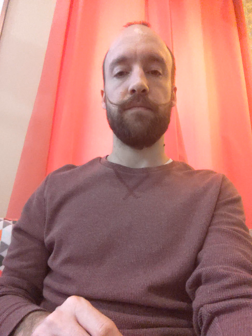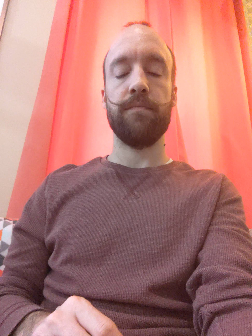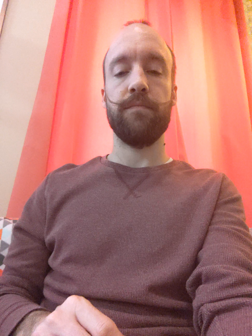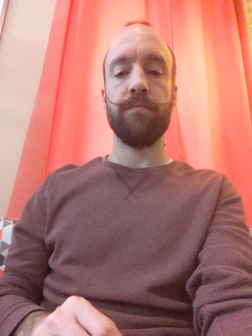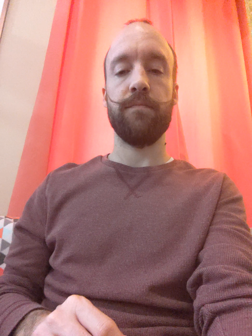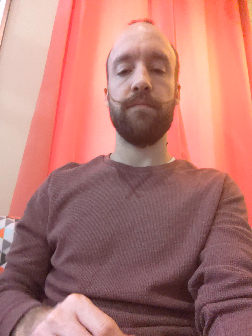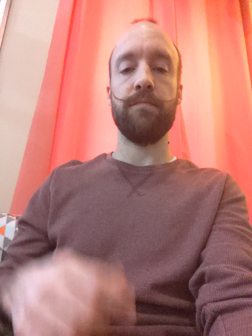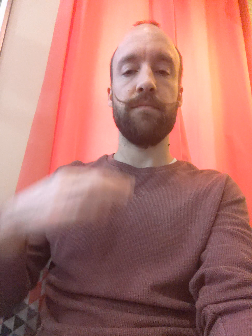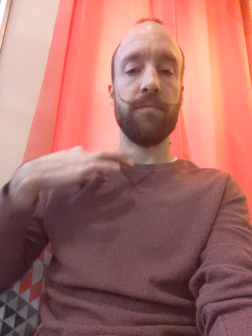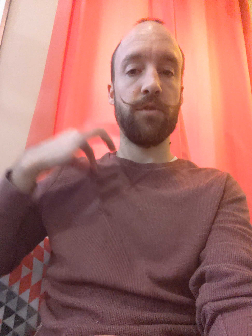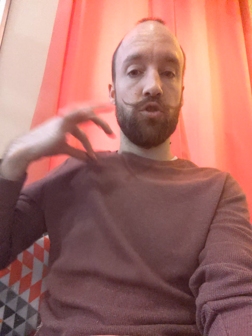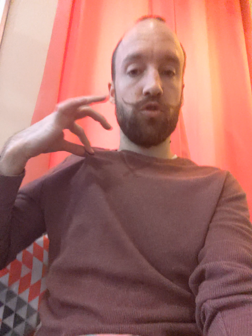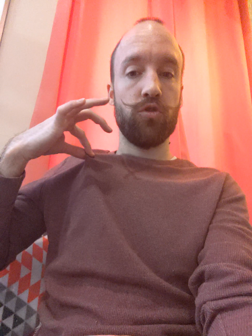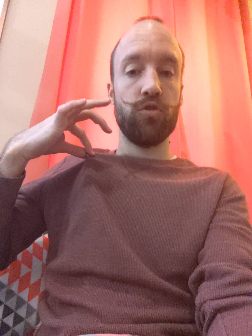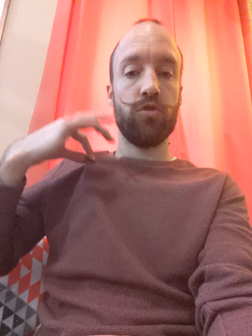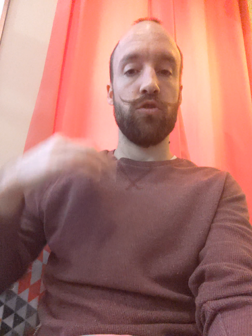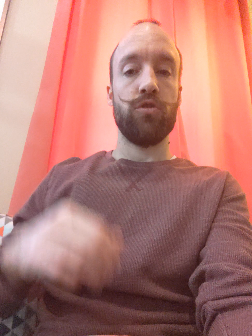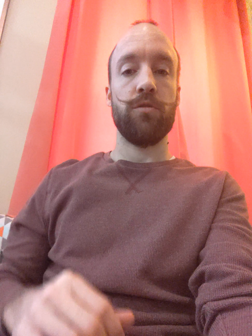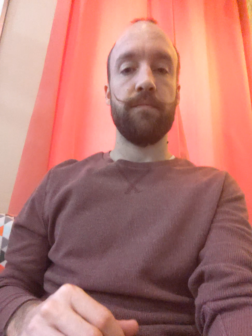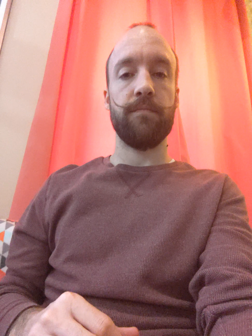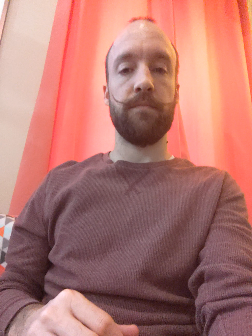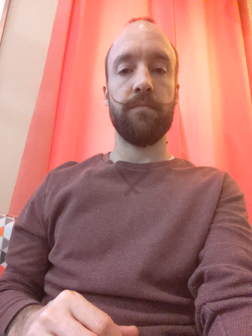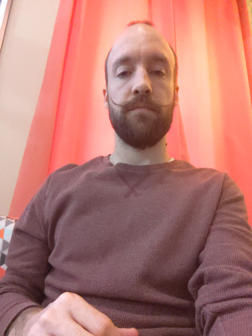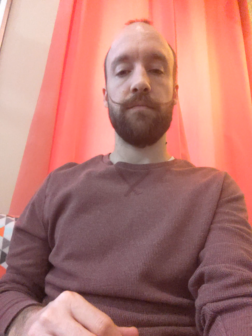shirt